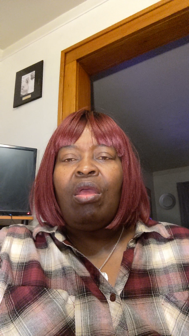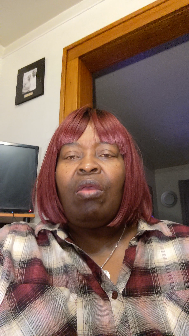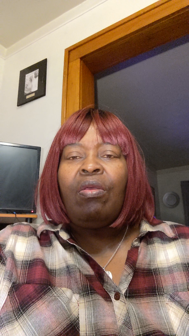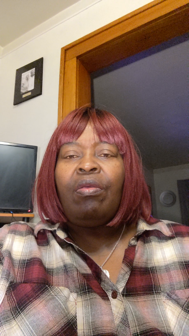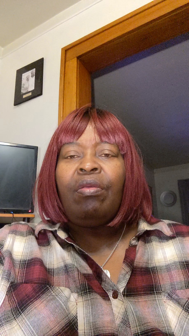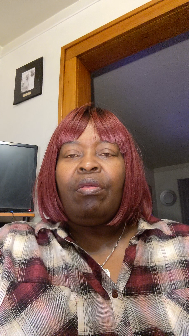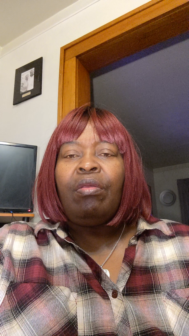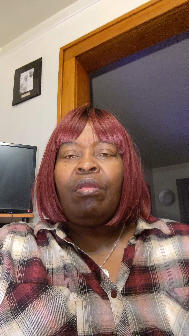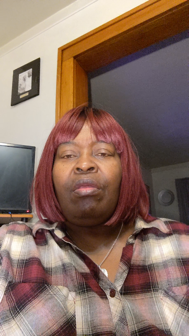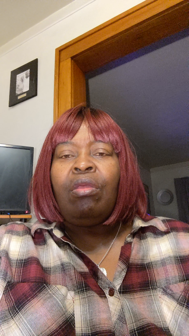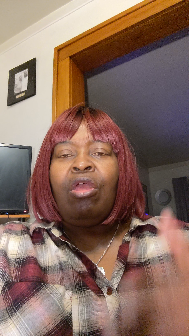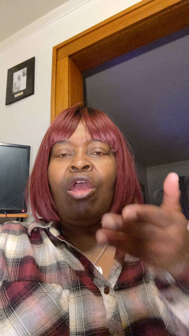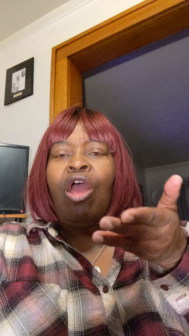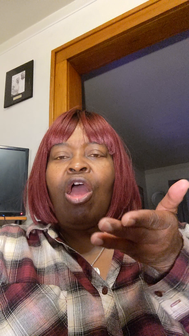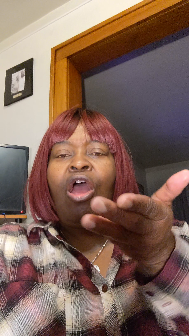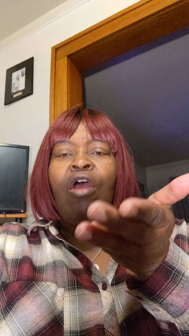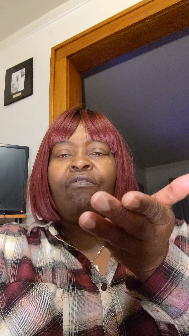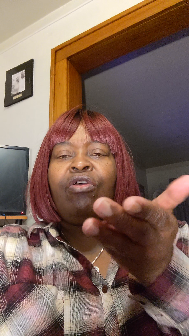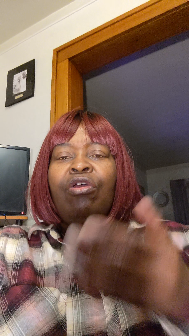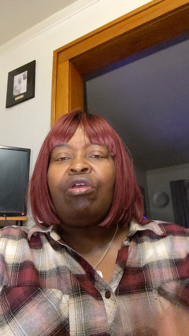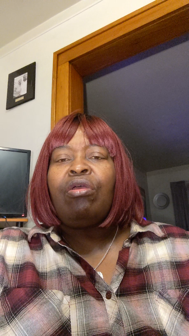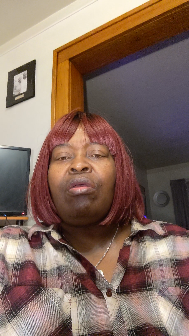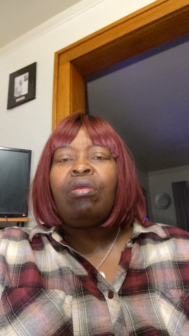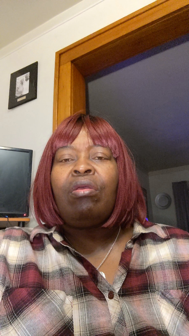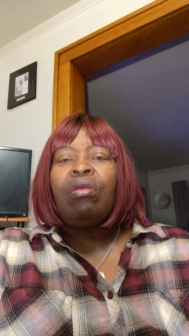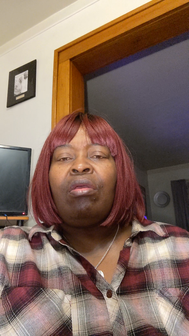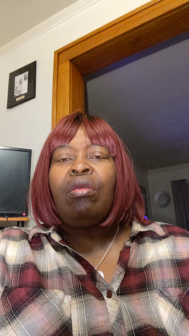oven